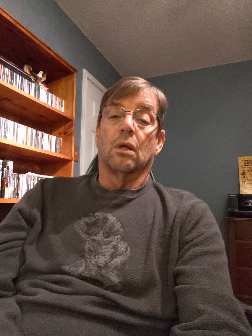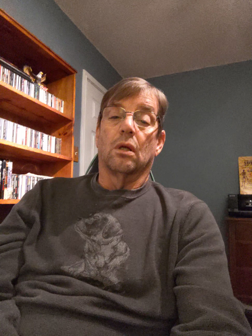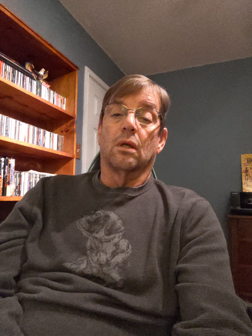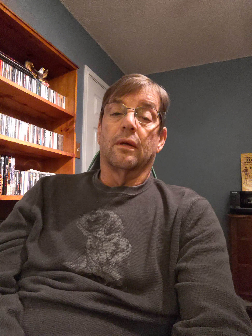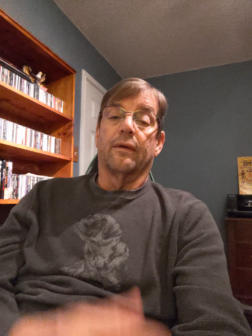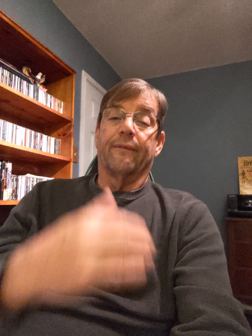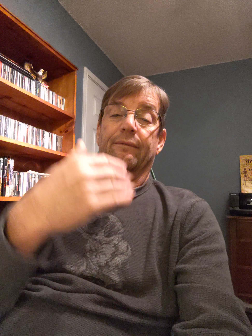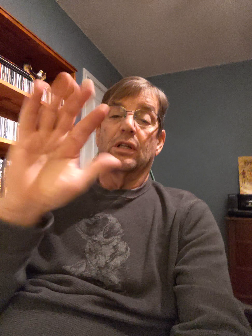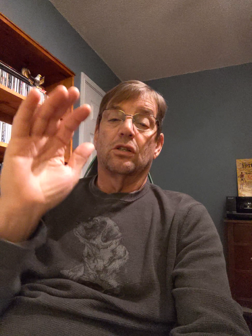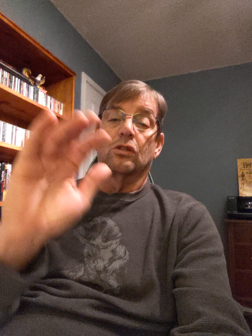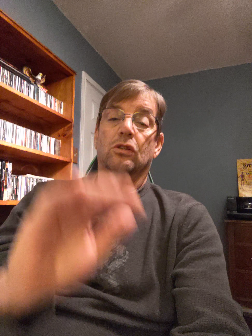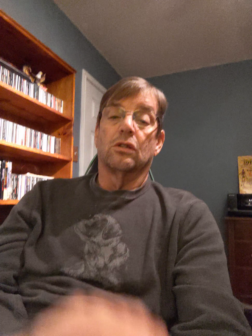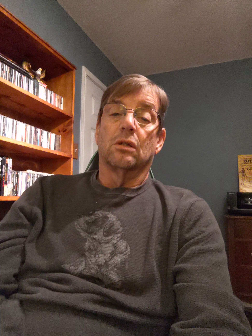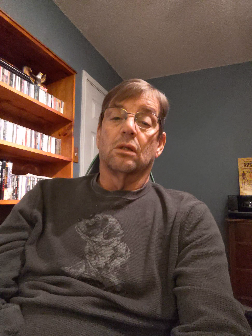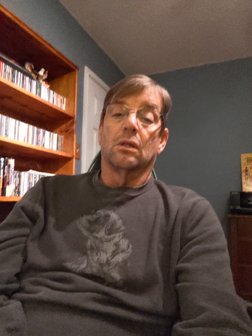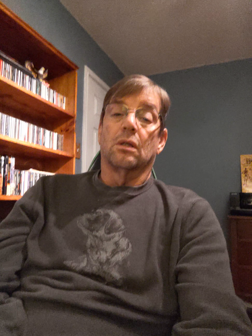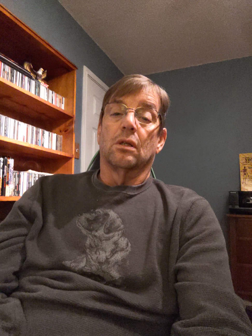finish